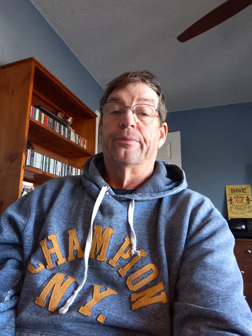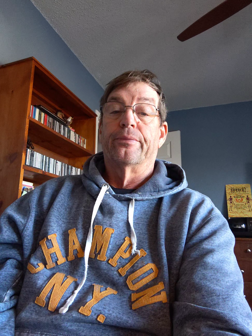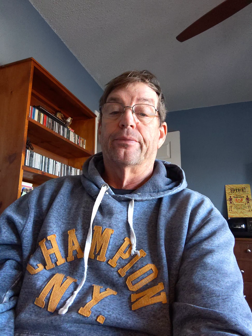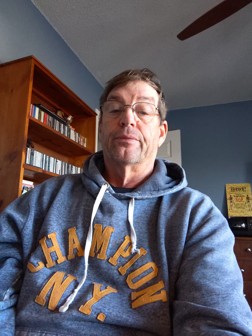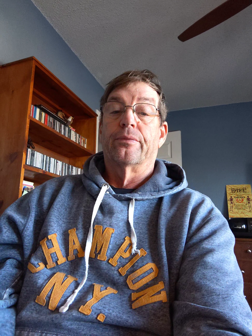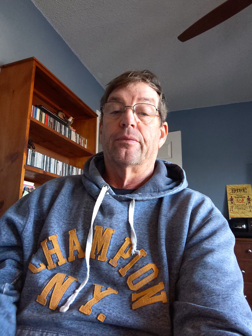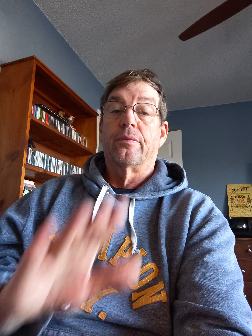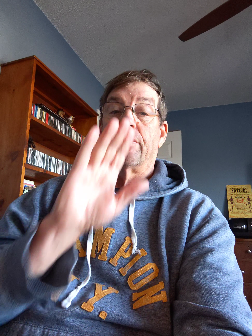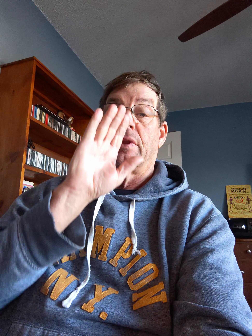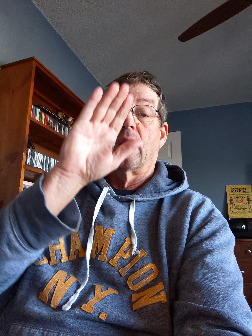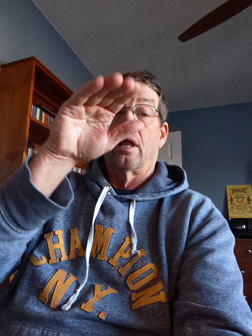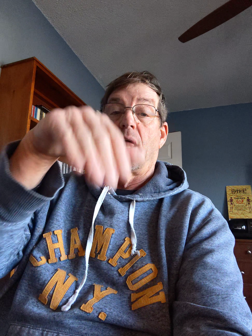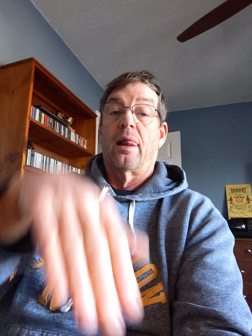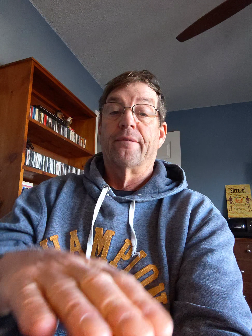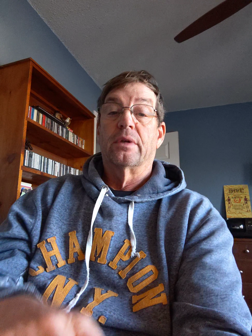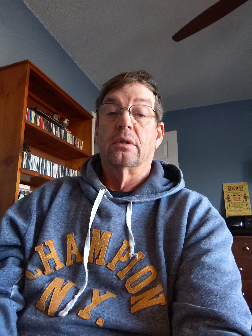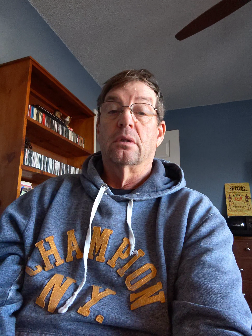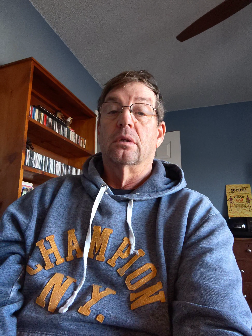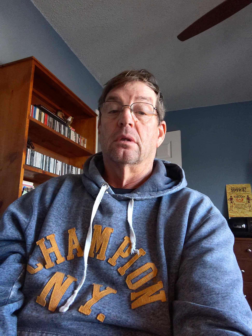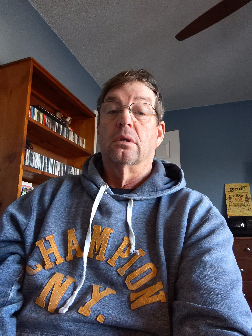elephant